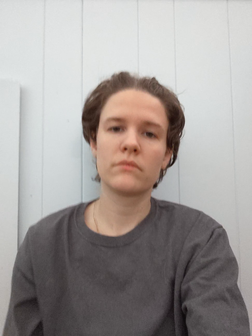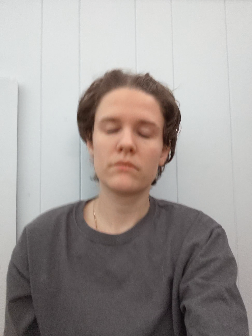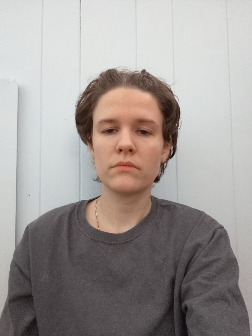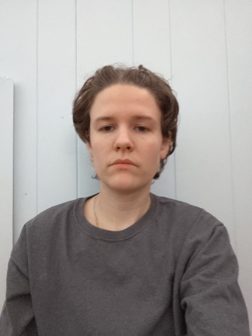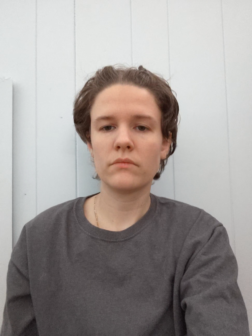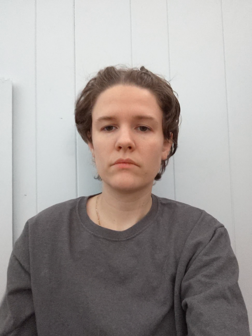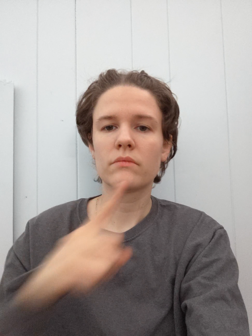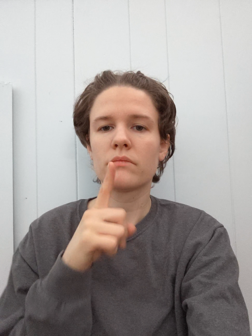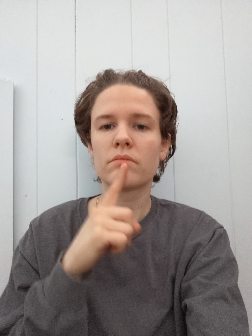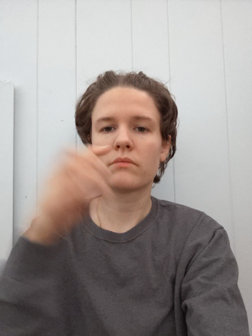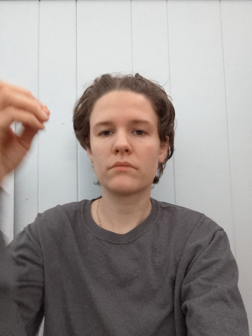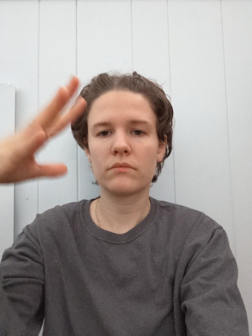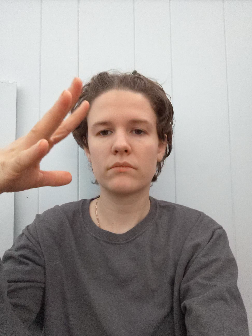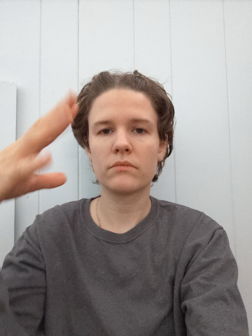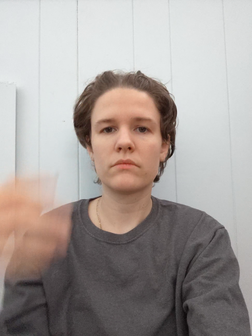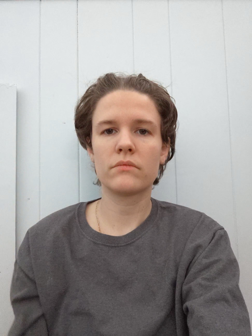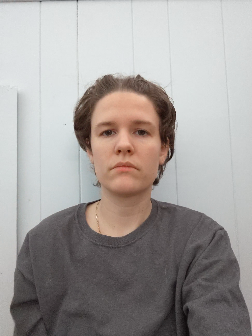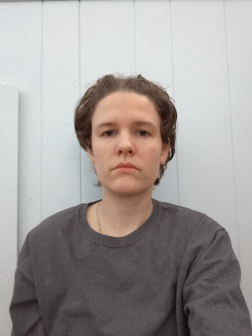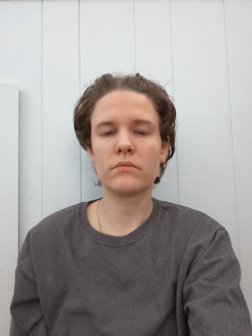lamp